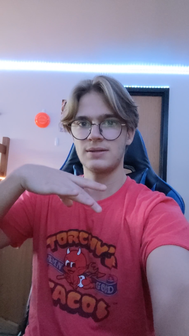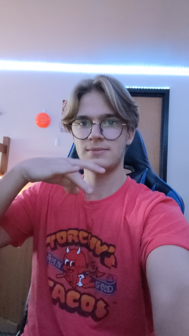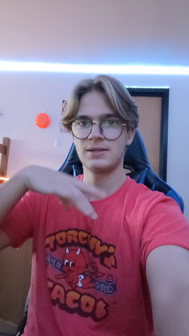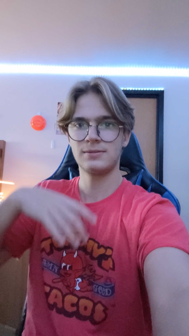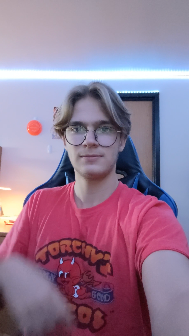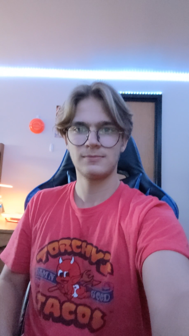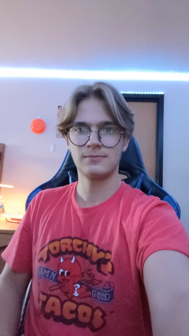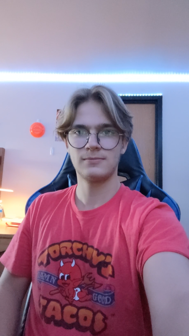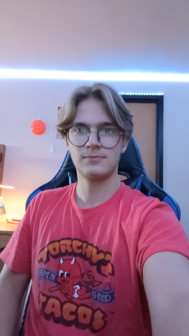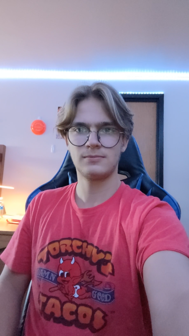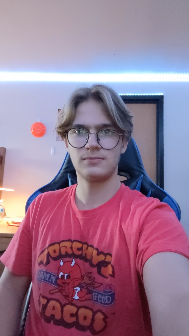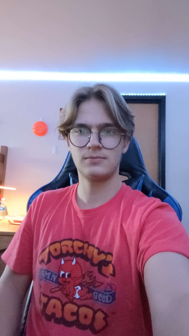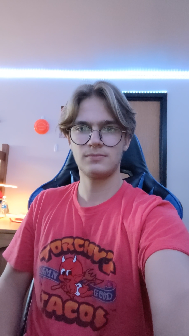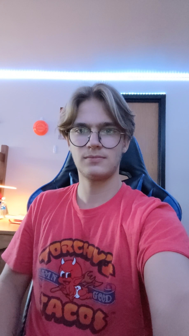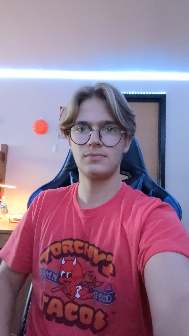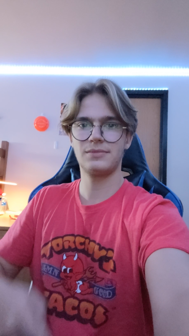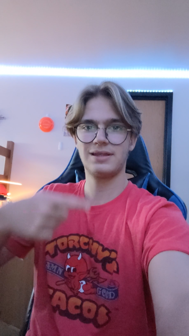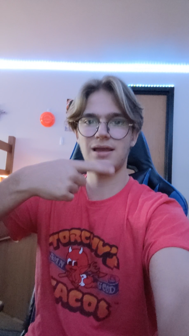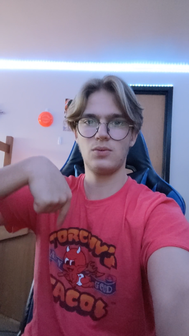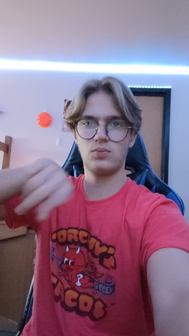around